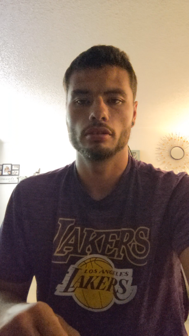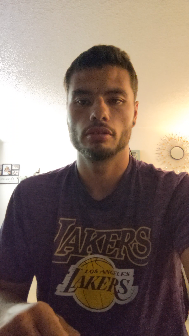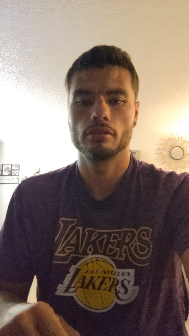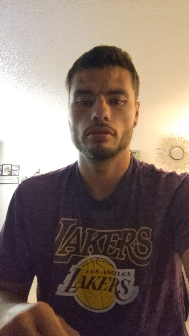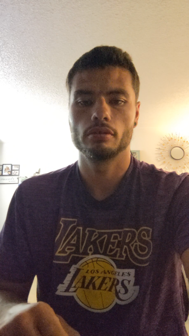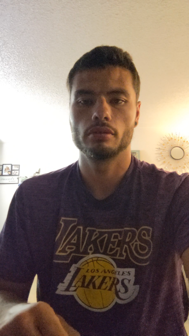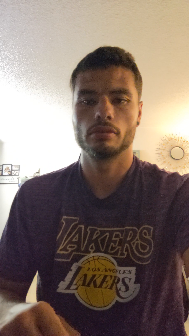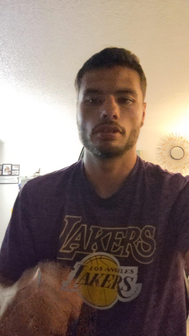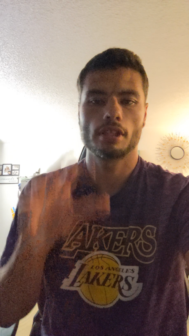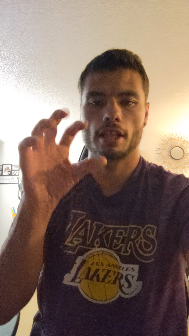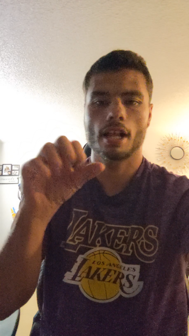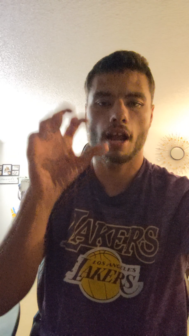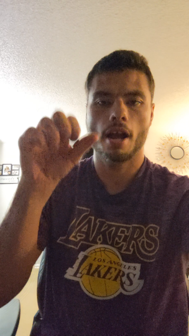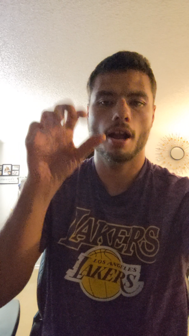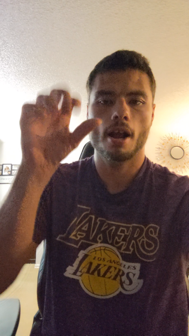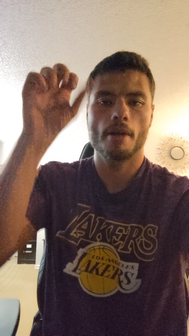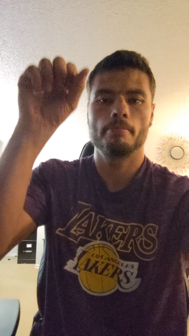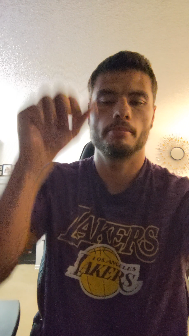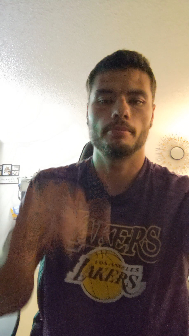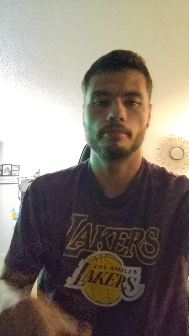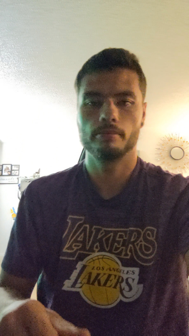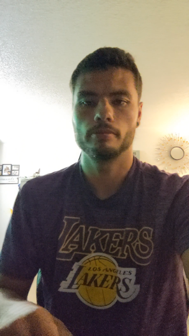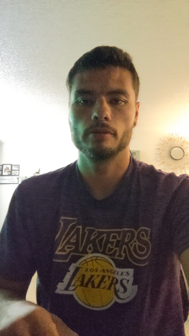climb